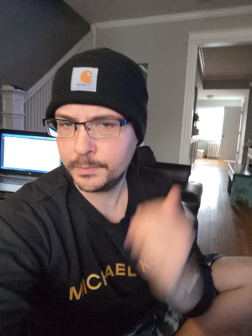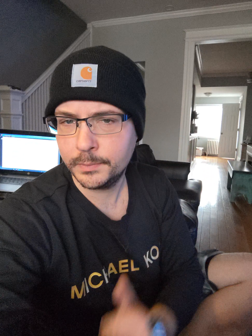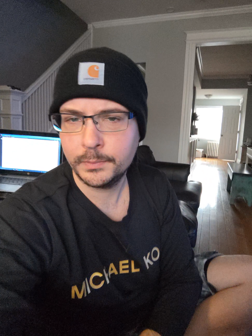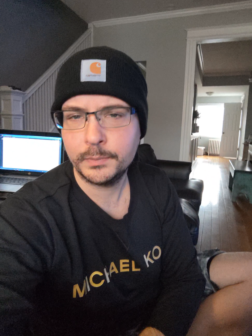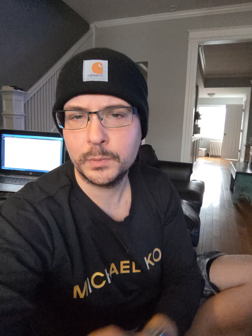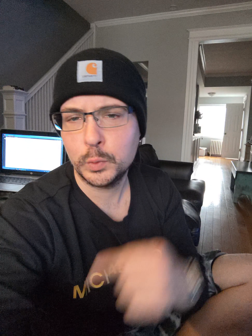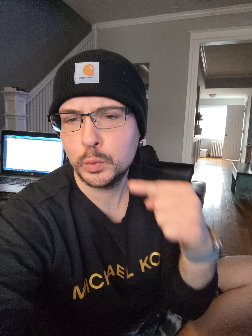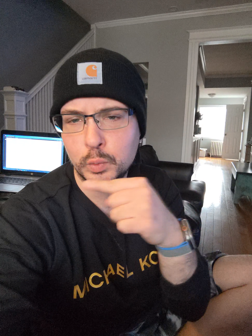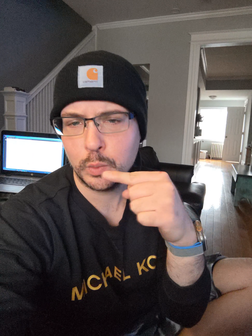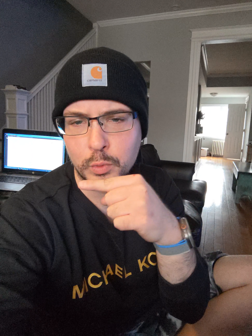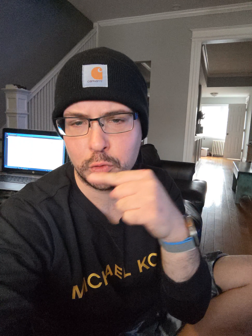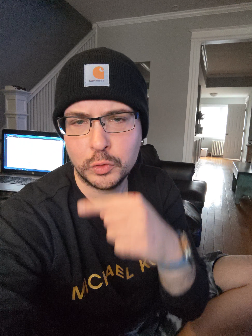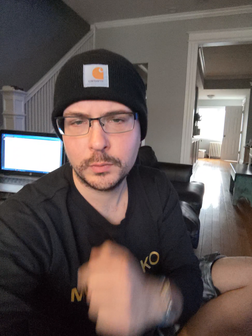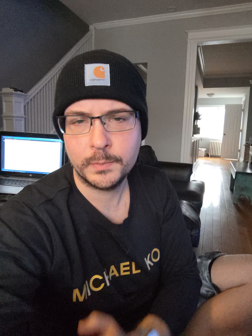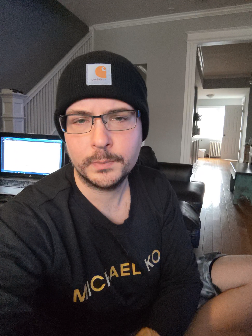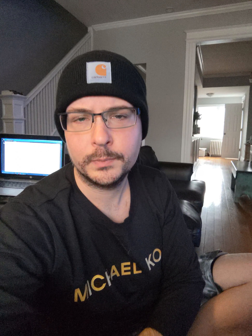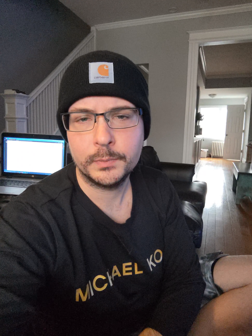toothbrush